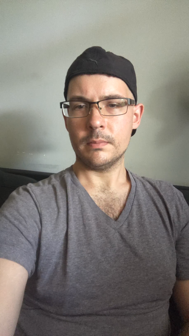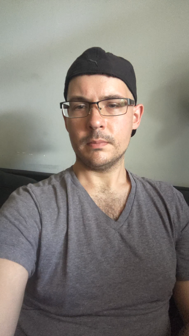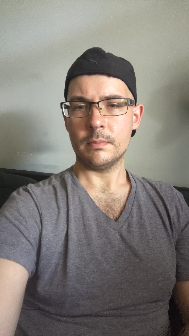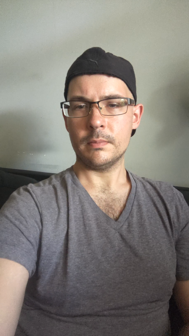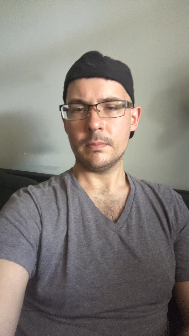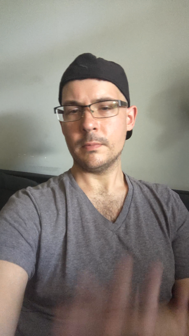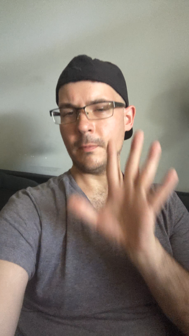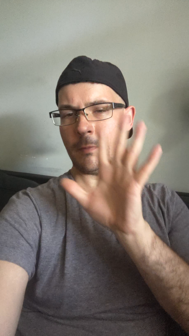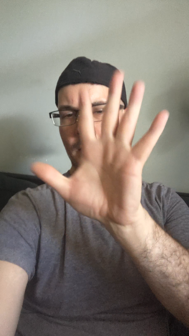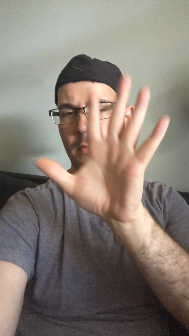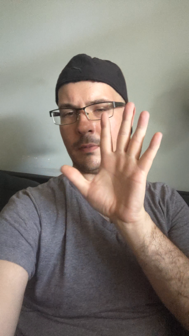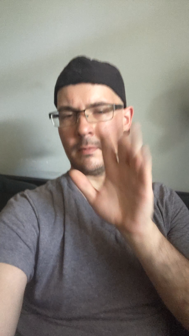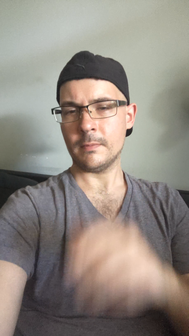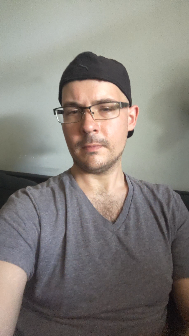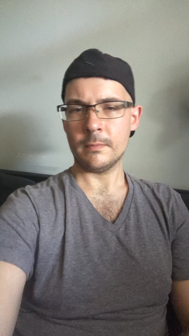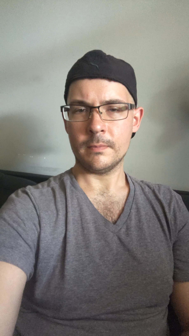give me five